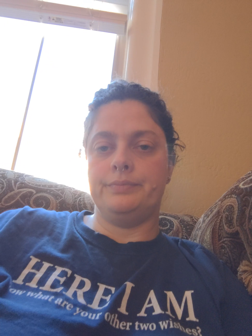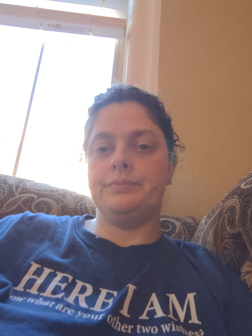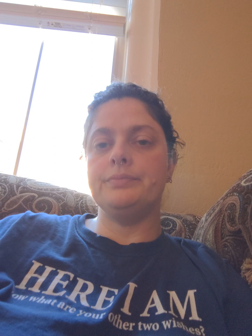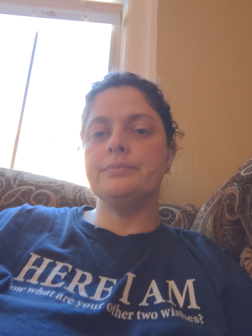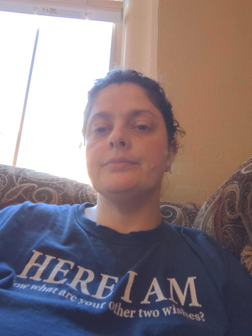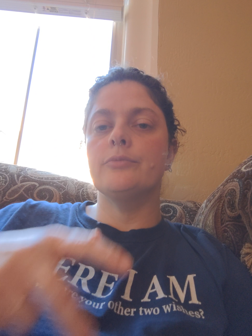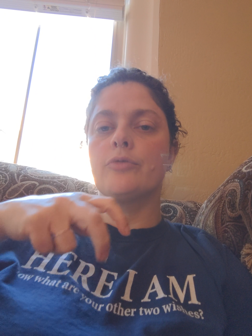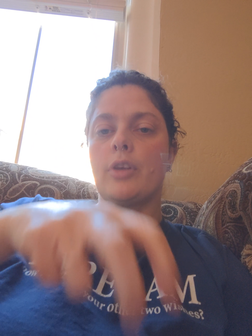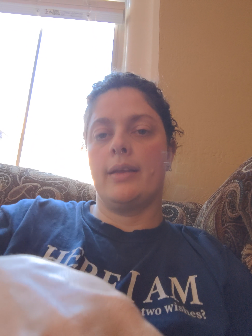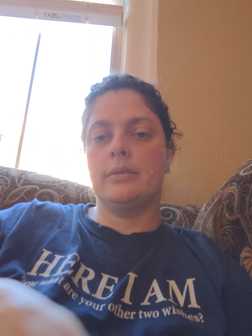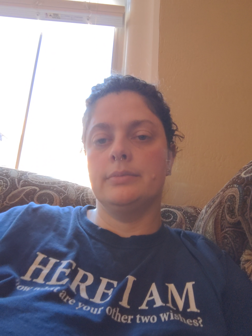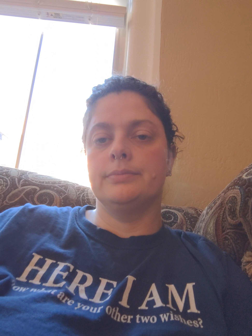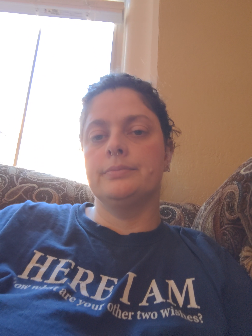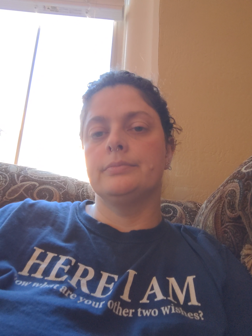ride